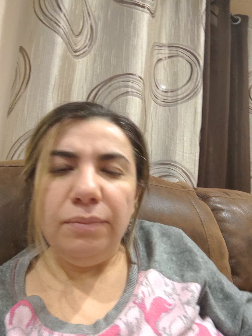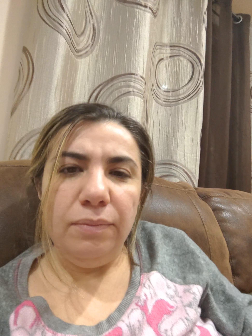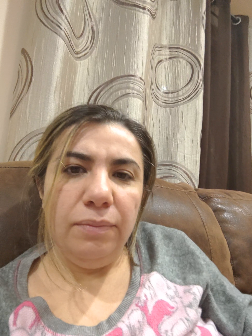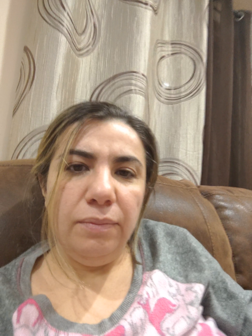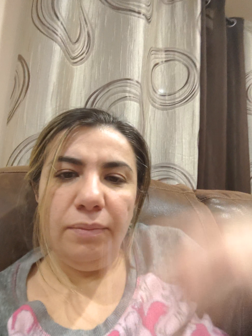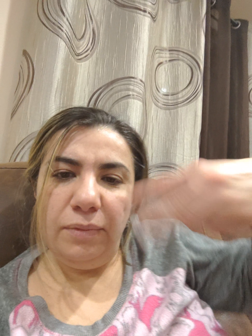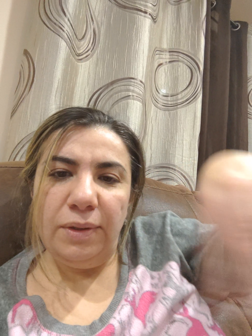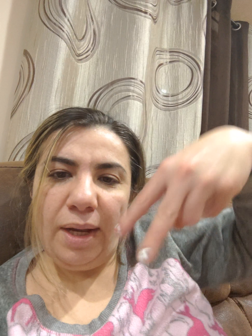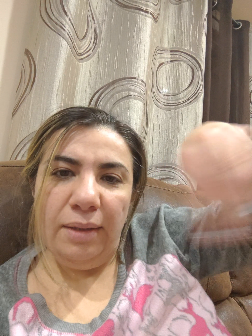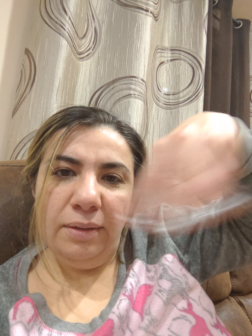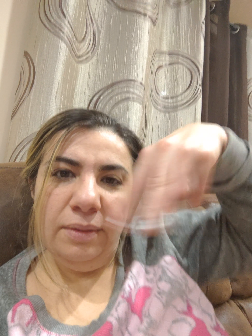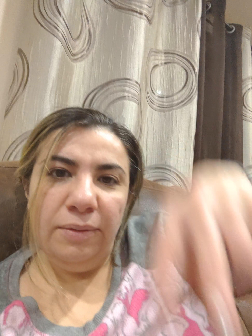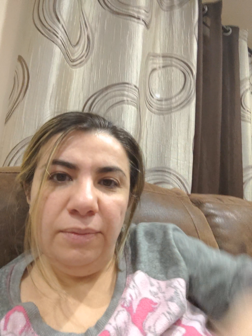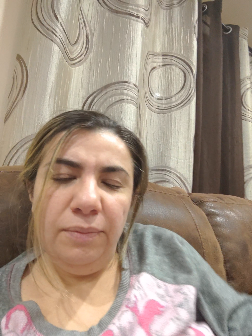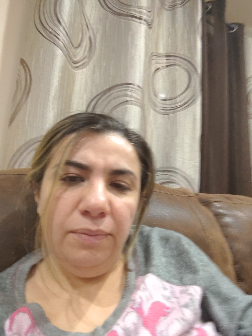dance